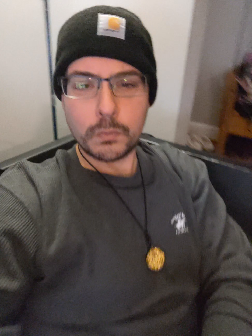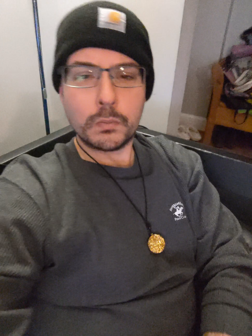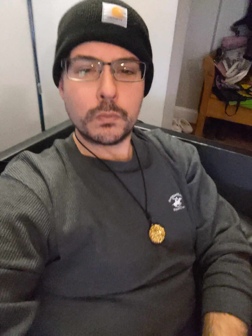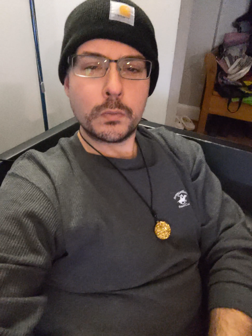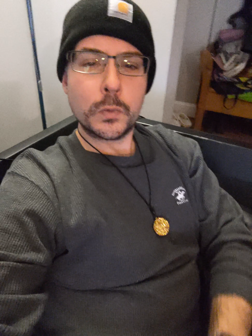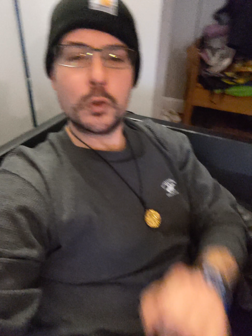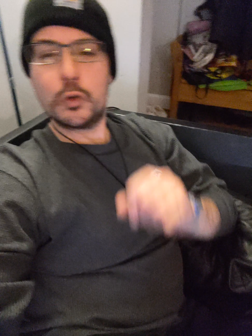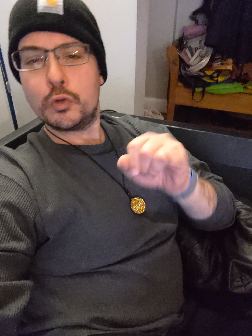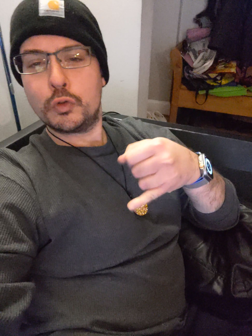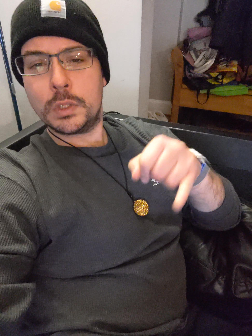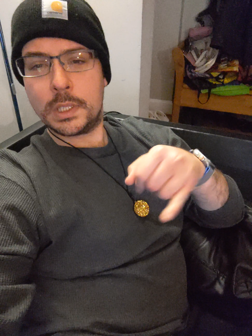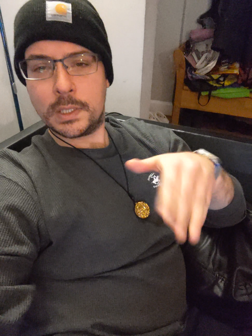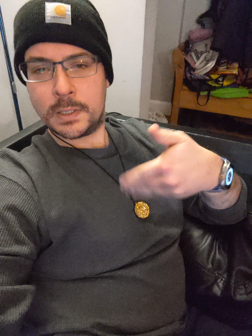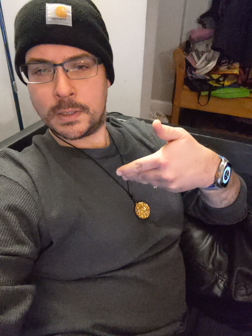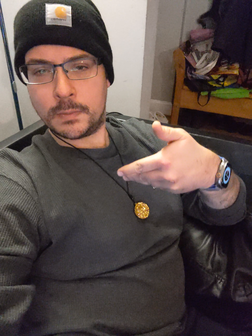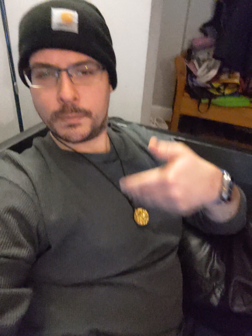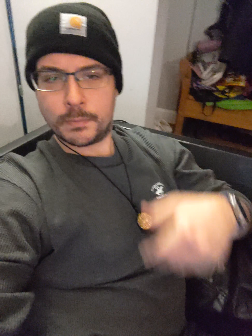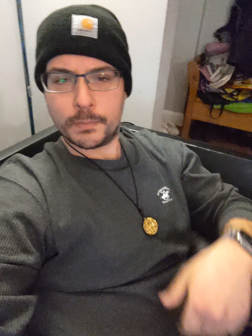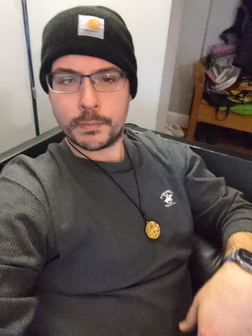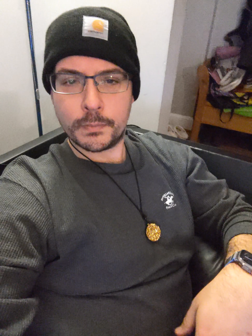jeans